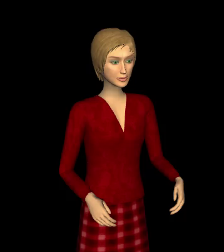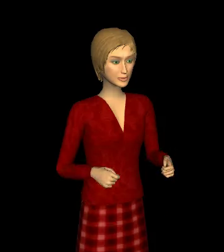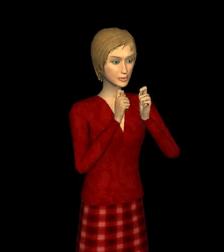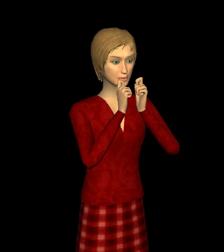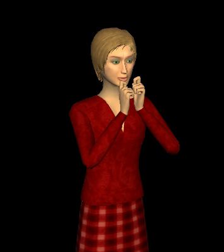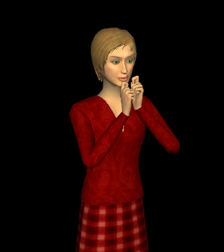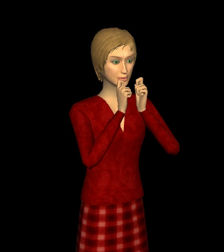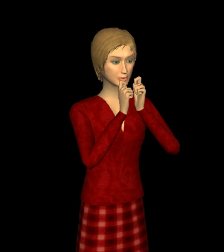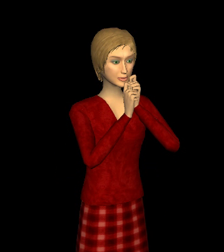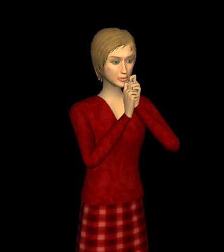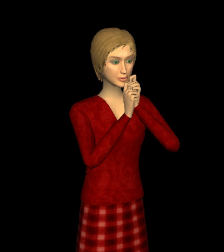يناقش